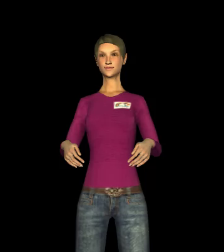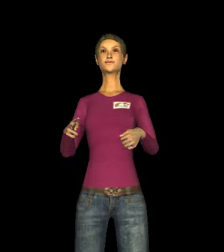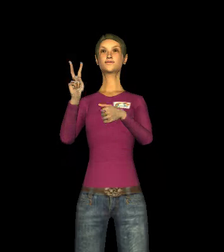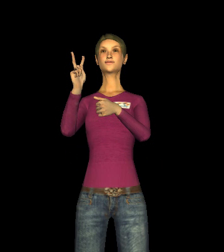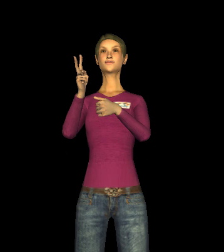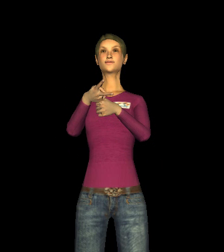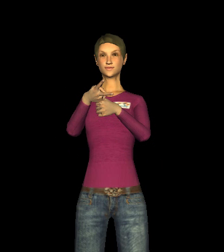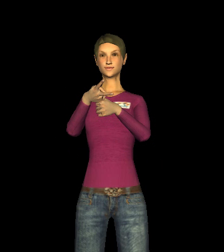سيء